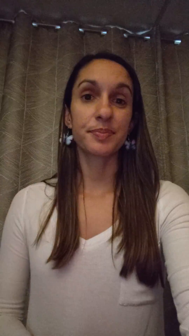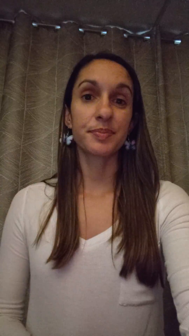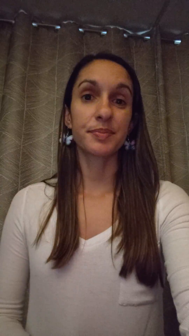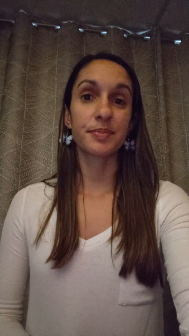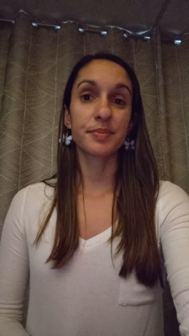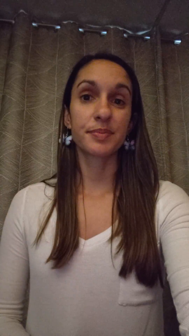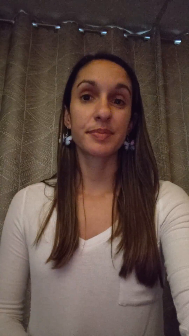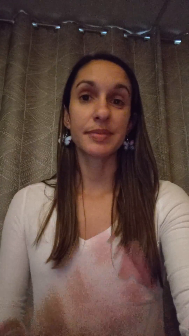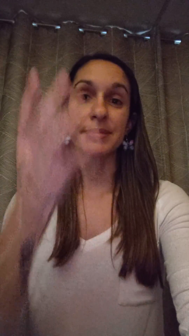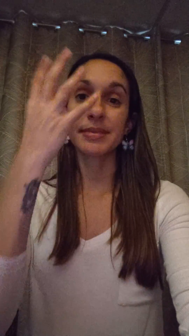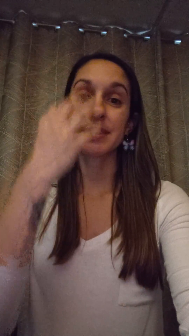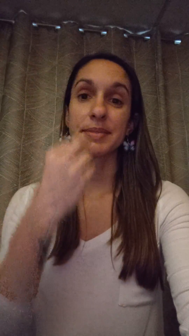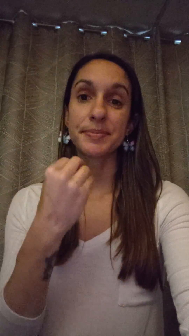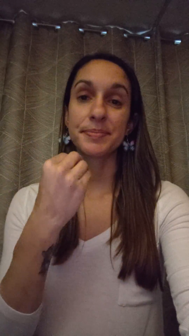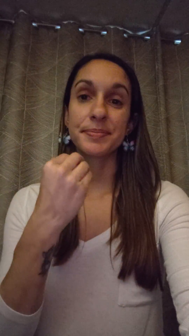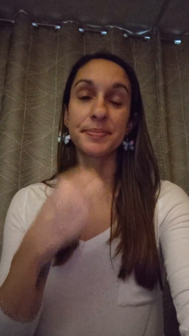asleep